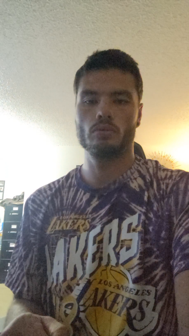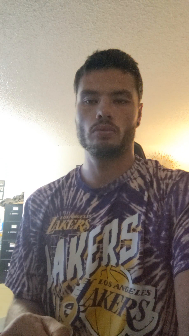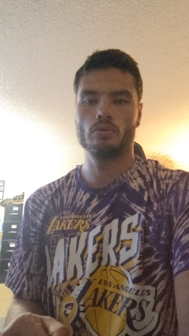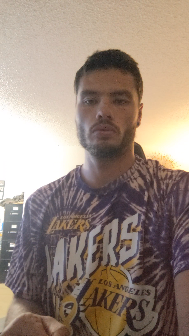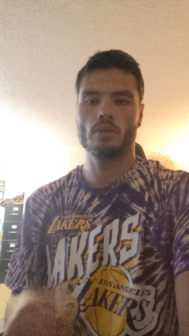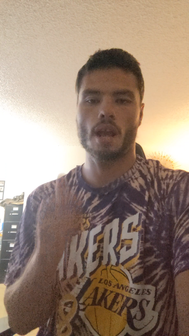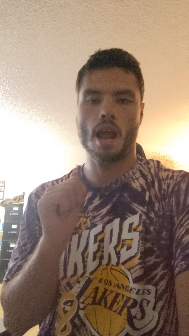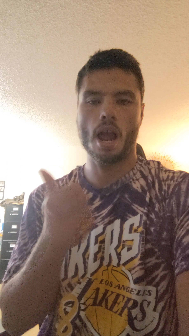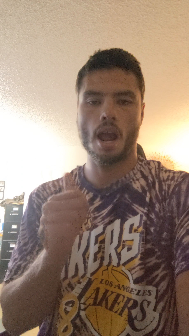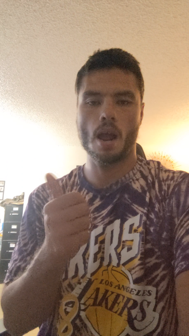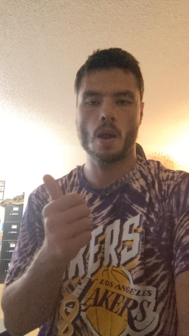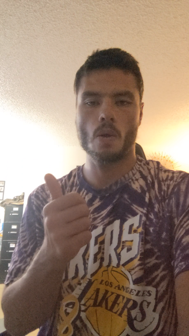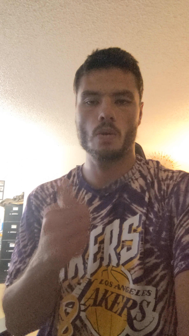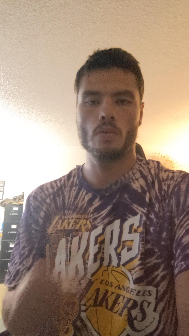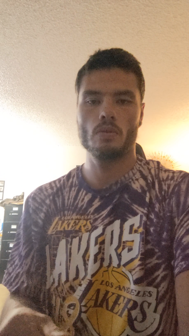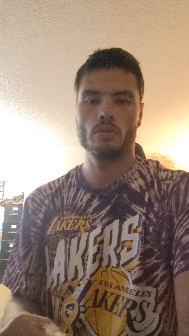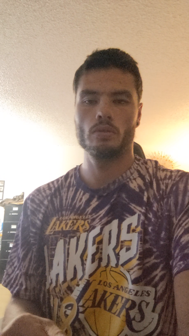how